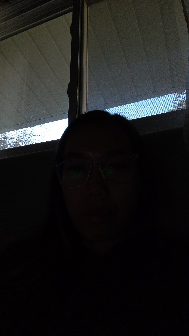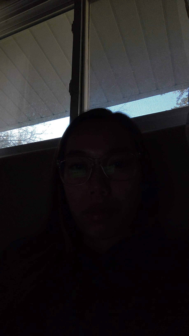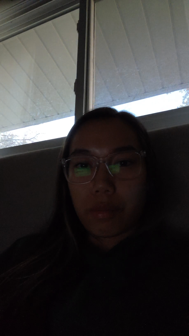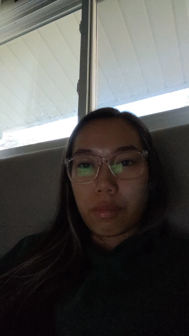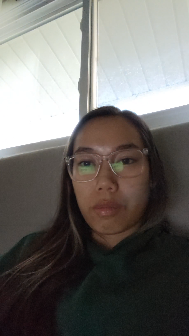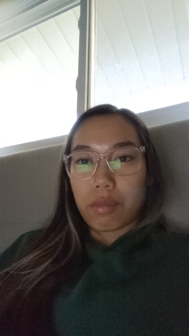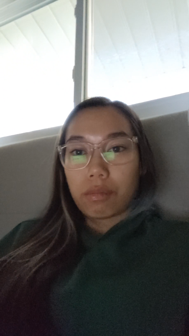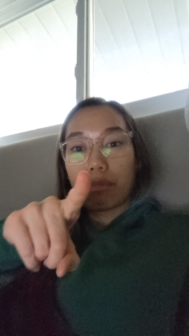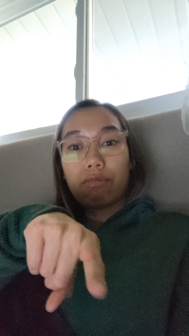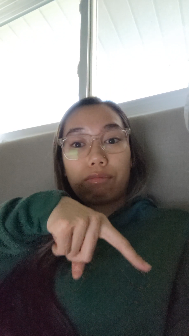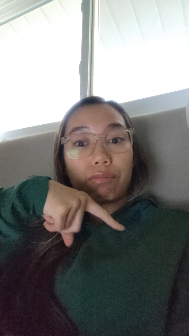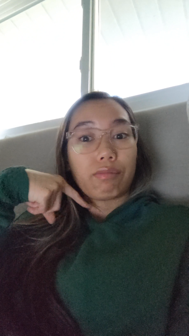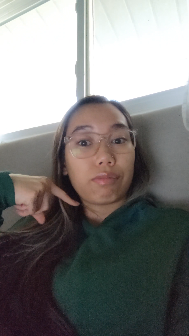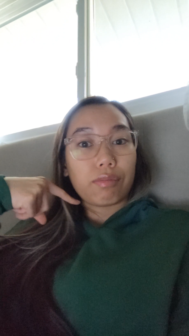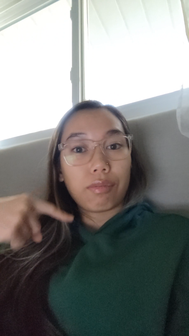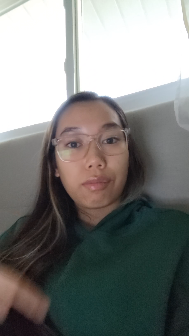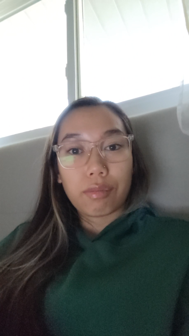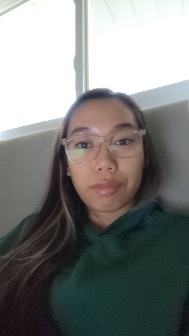long